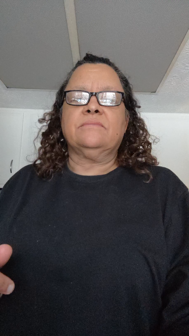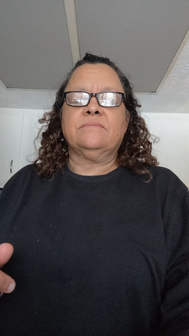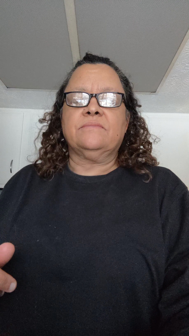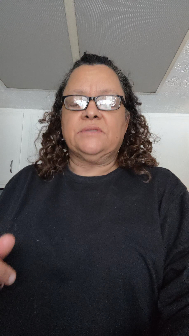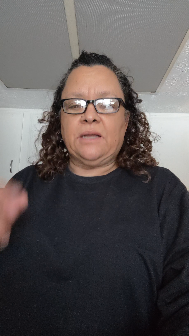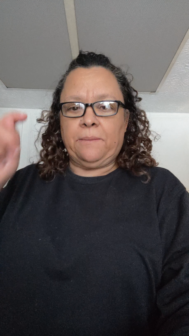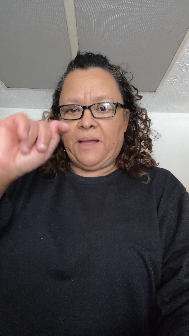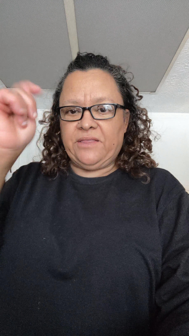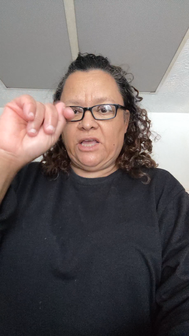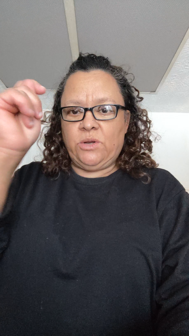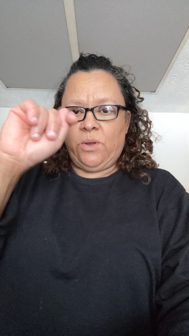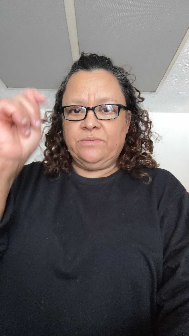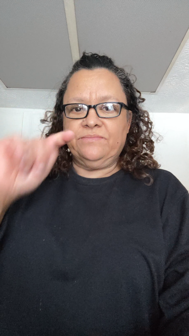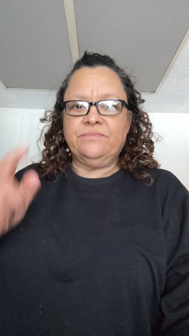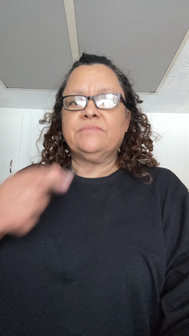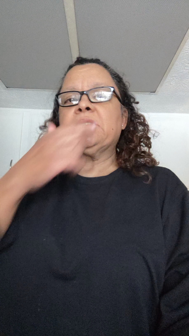bathroom